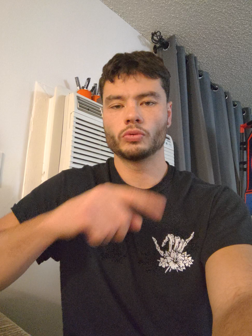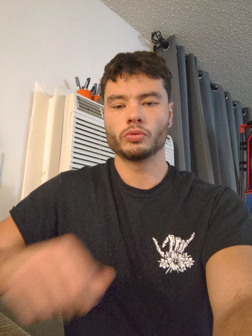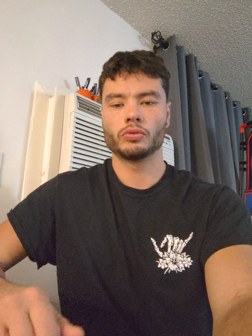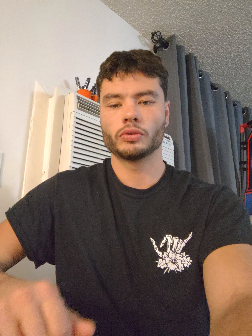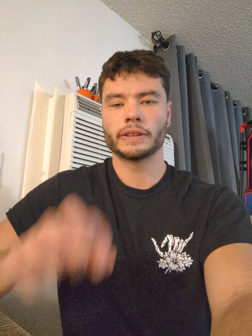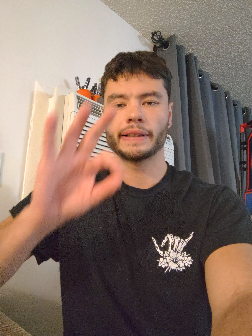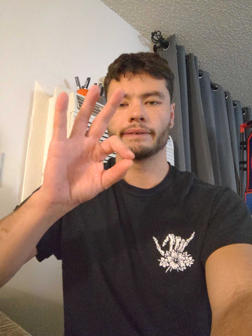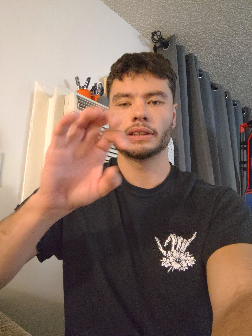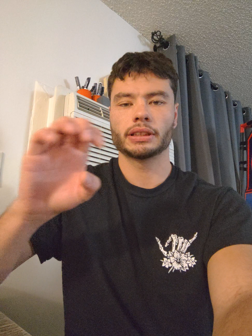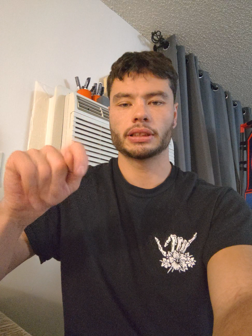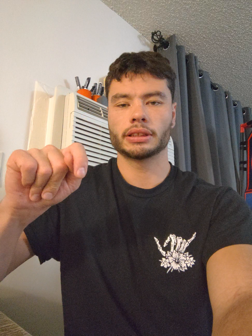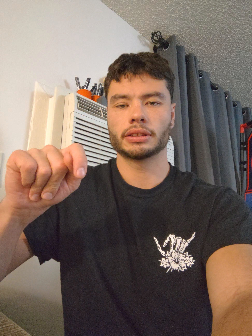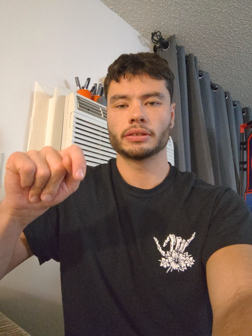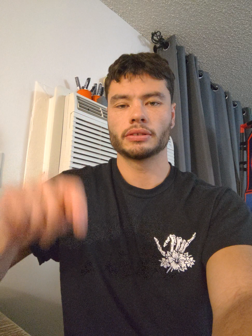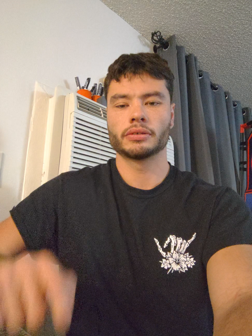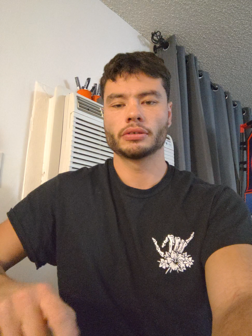feet